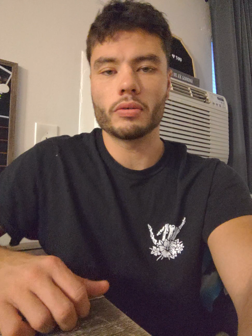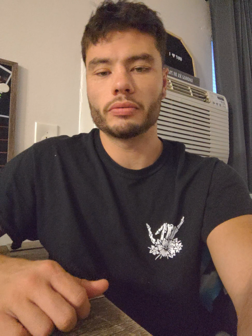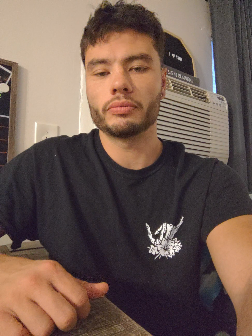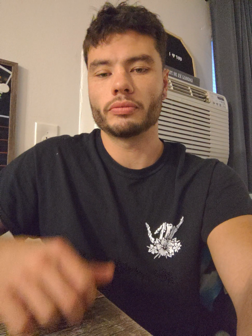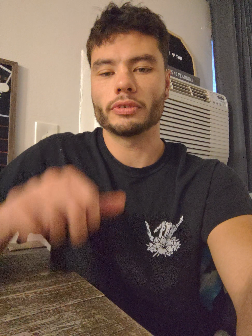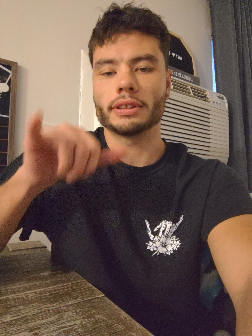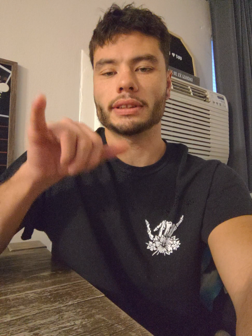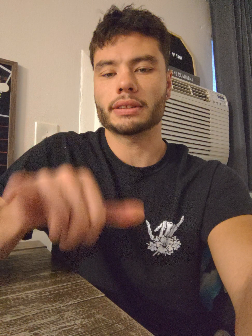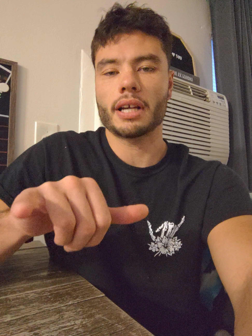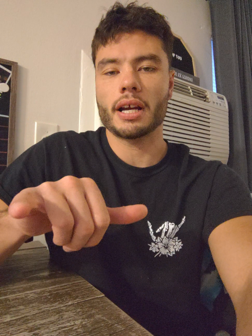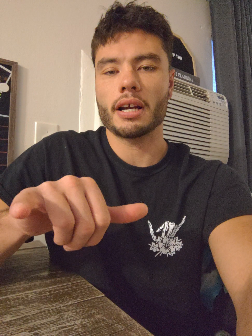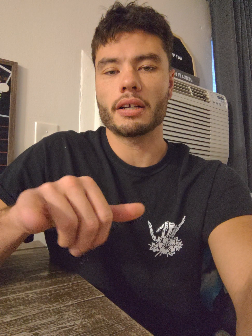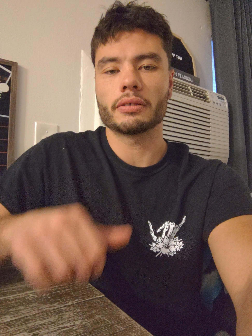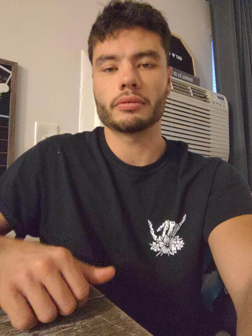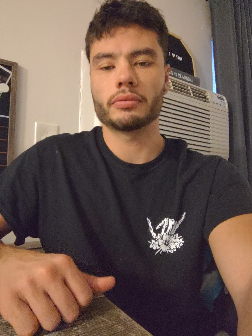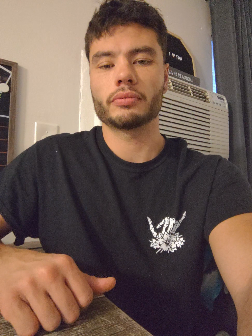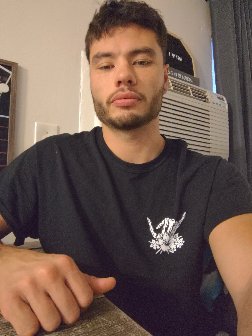stay